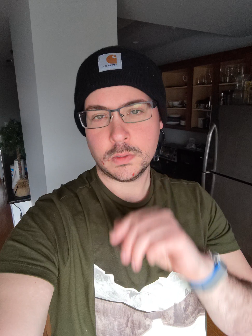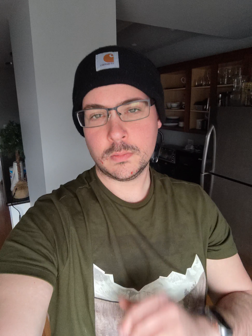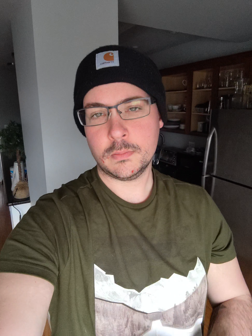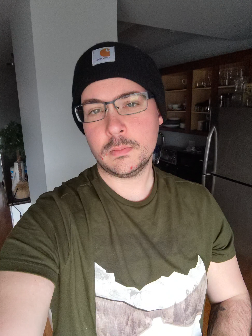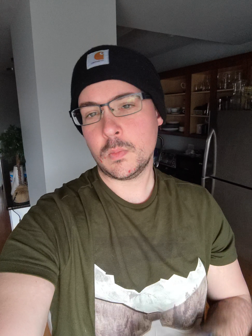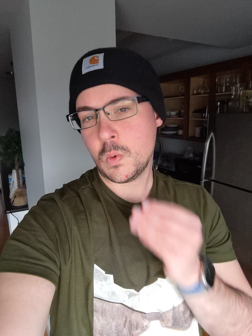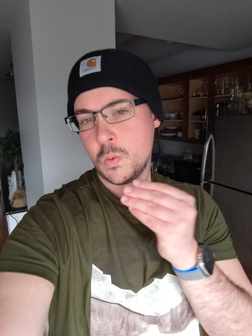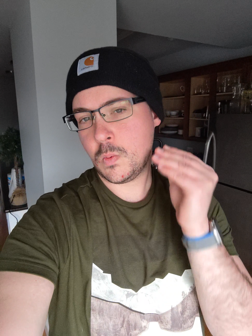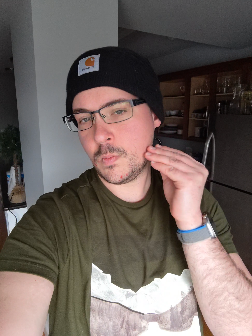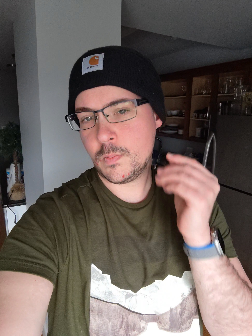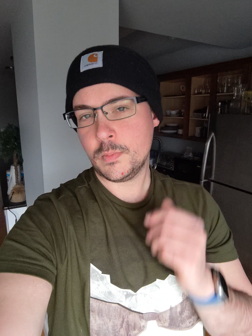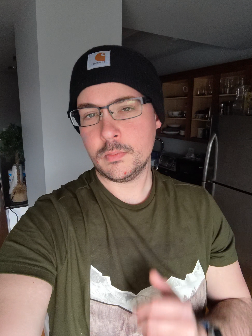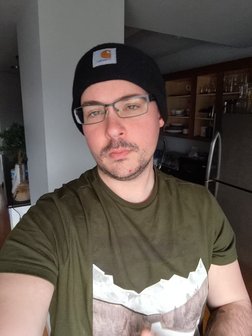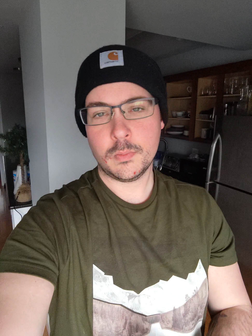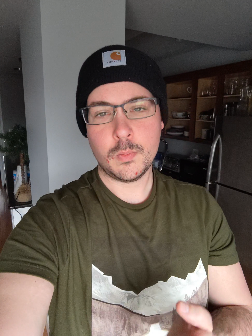home